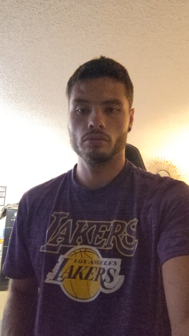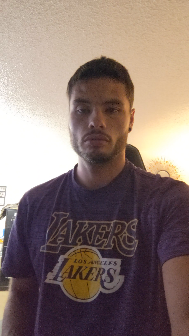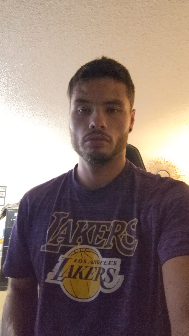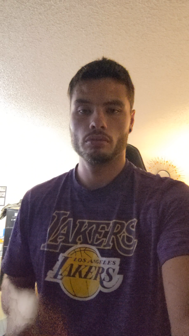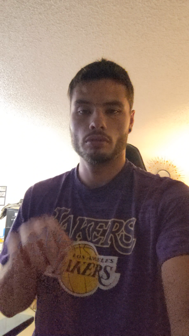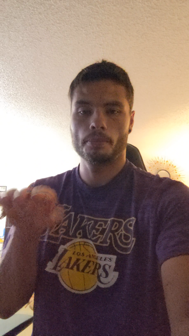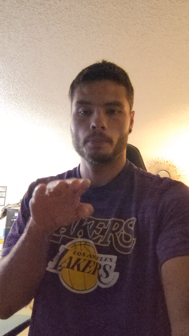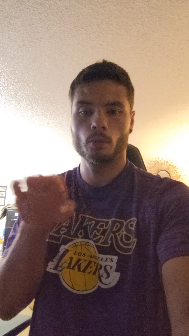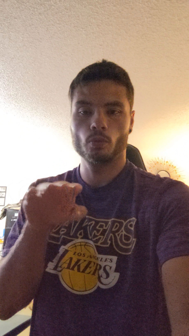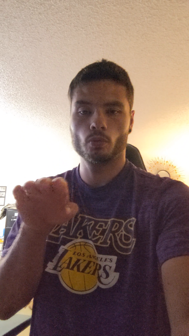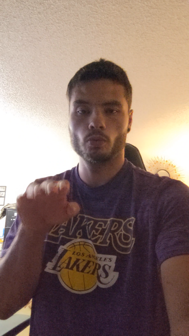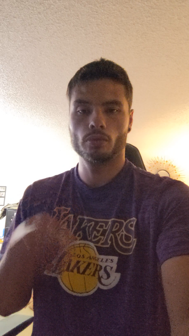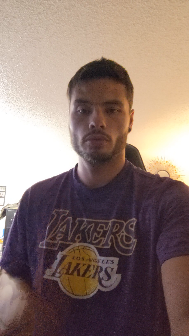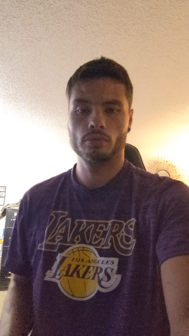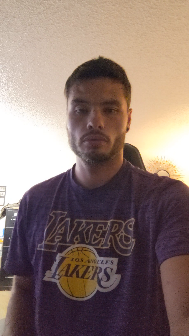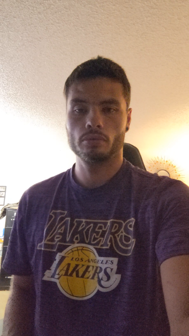boots